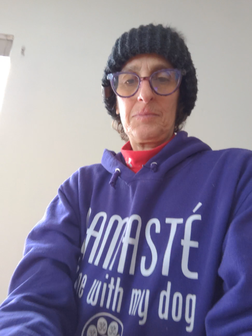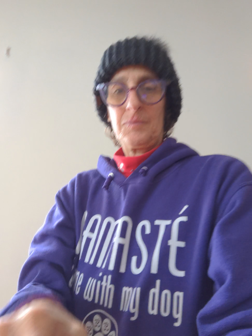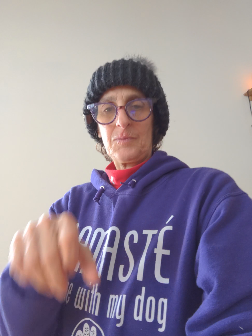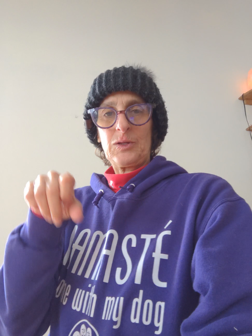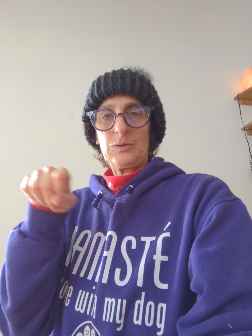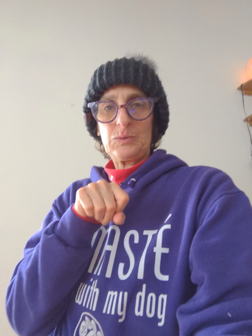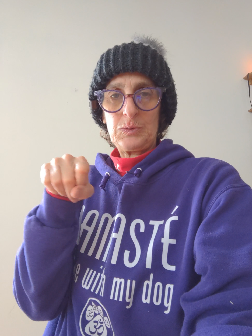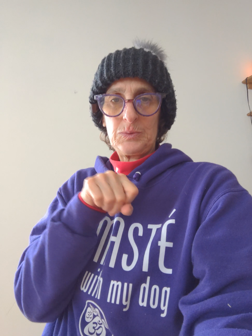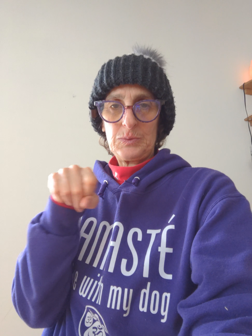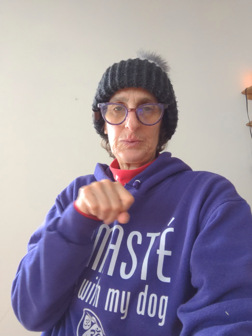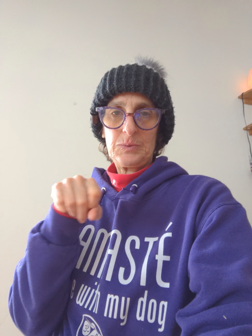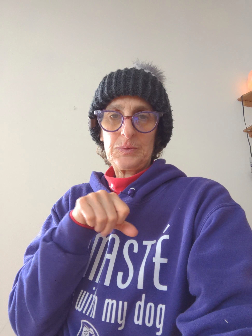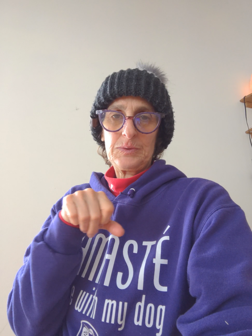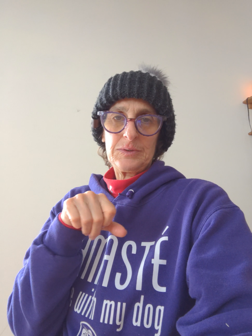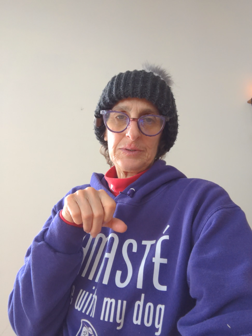shoe